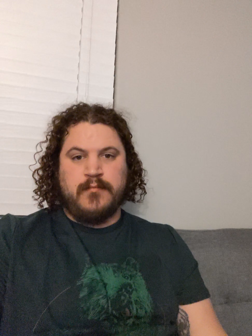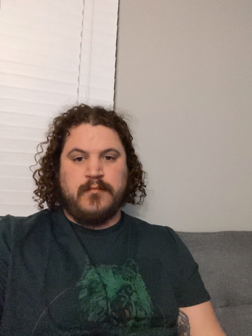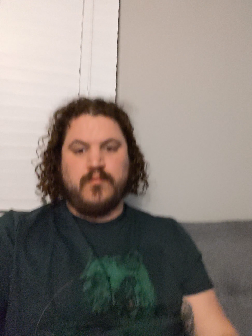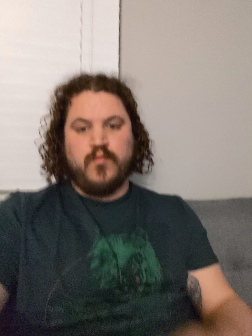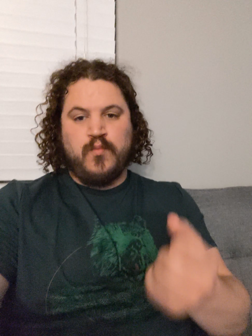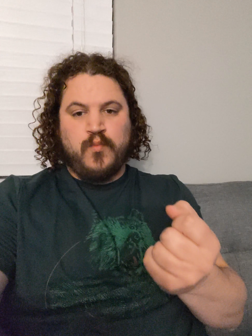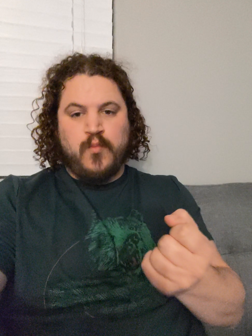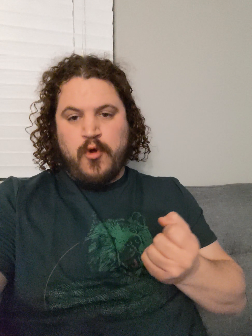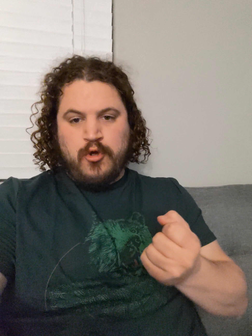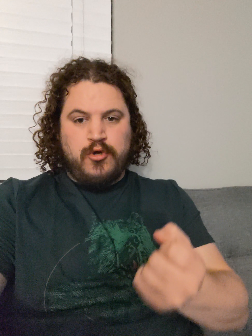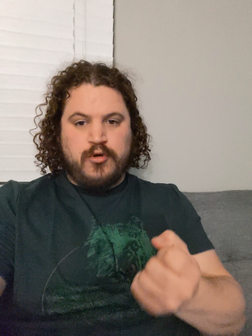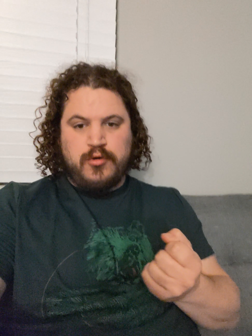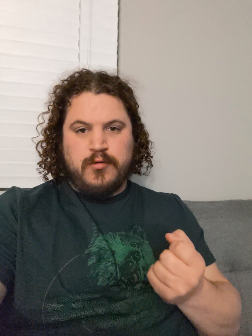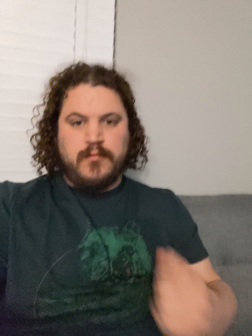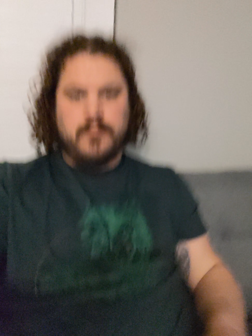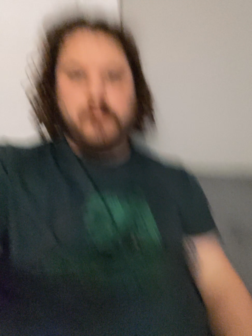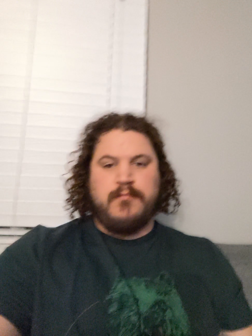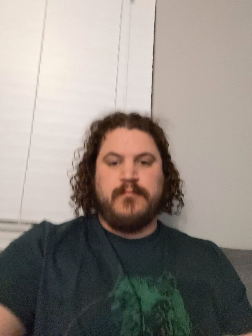drawer